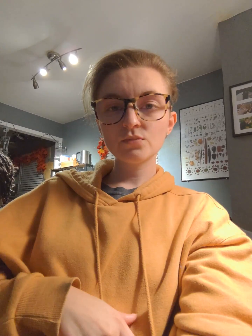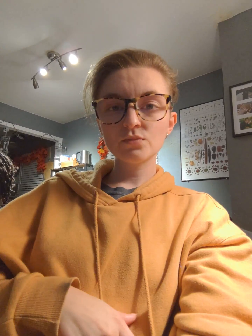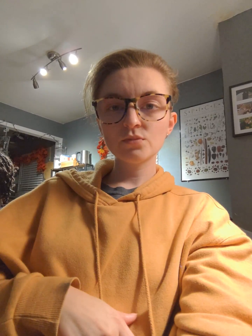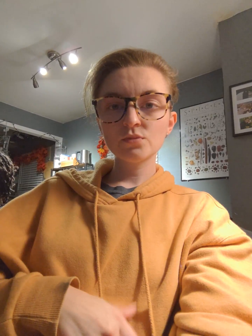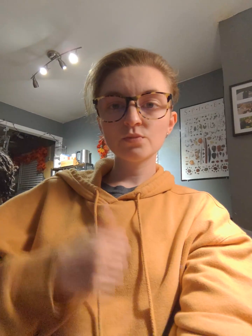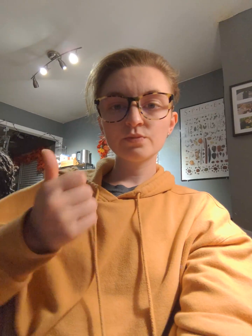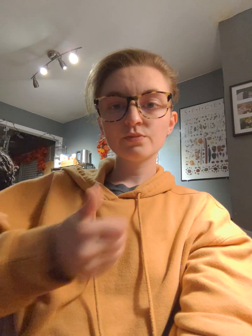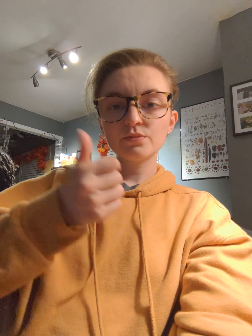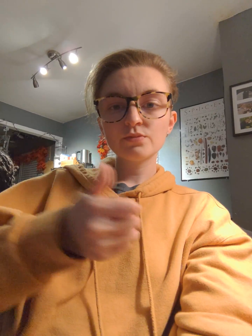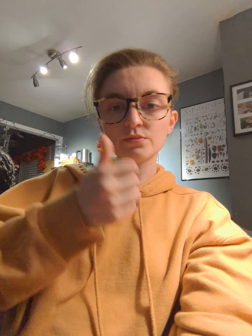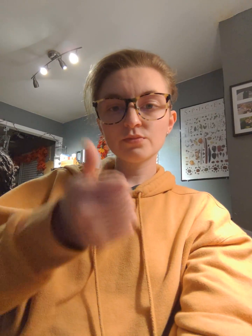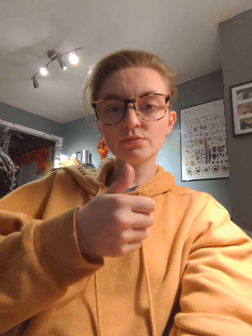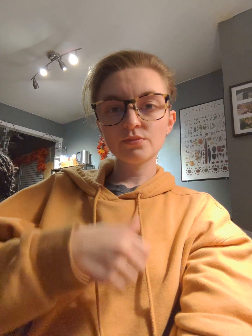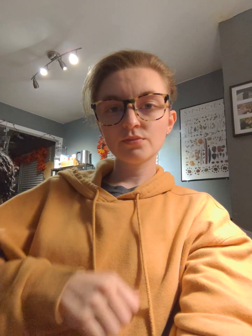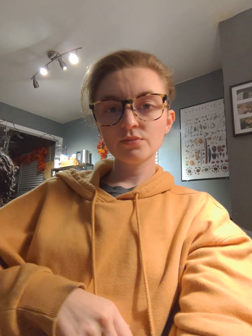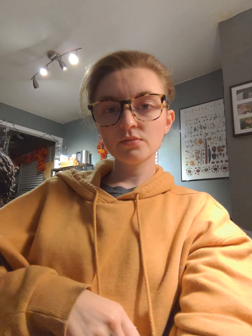chase